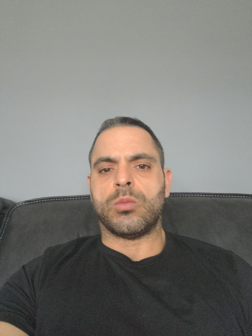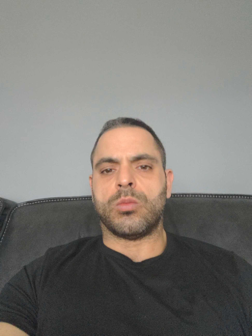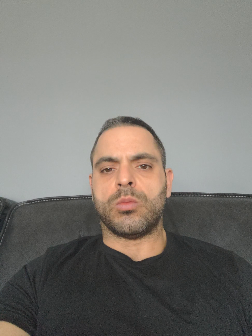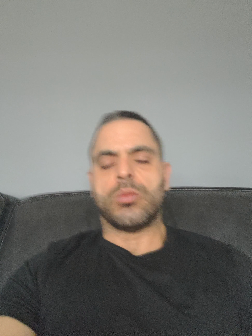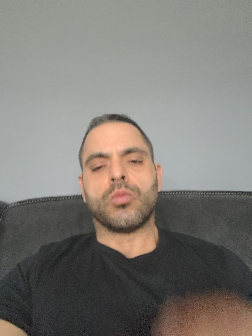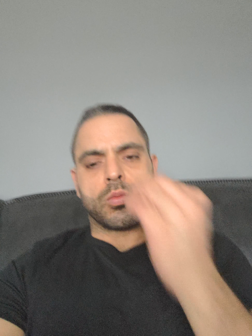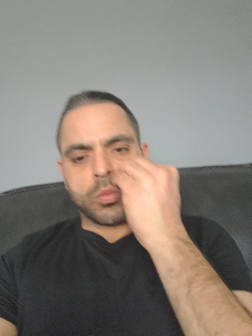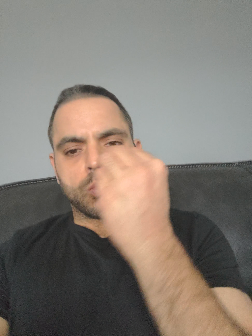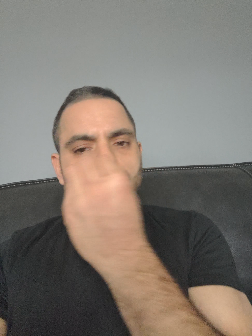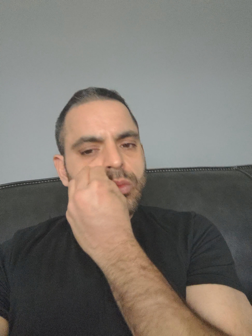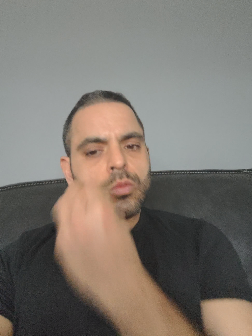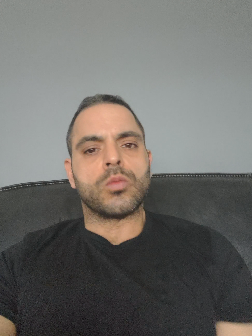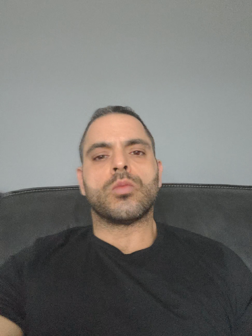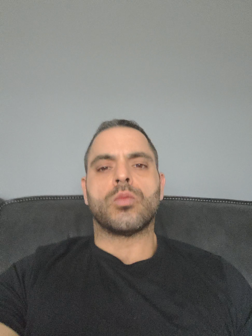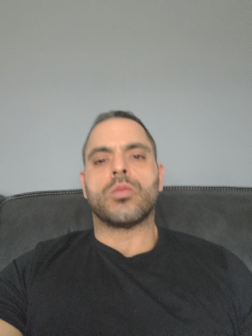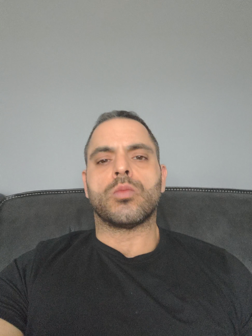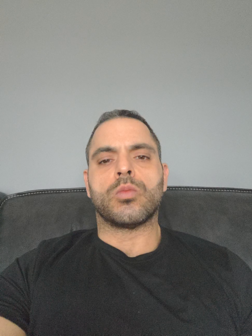flower